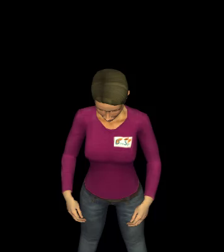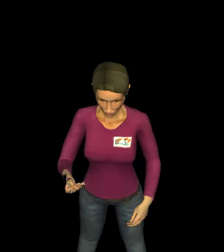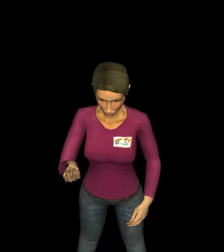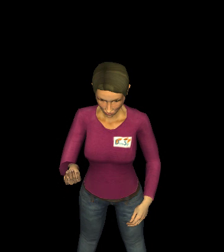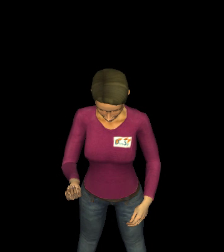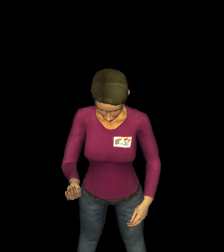طفل